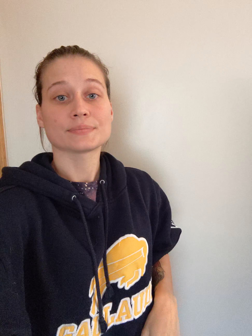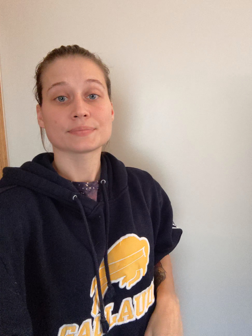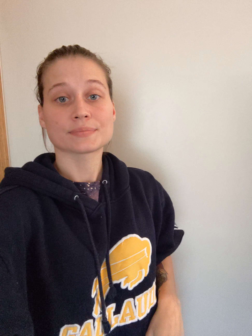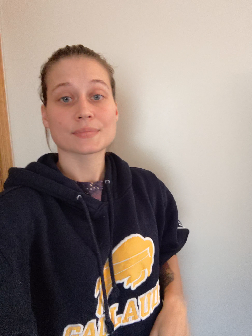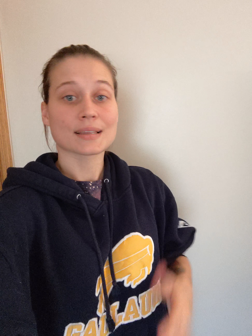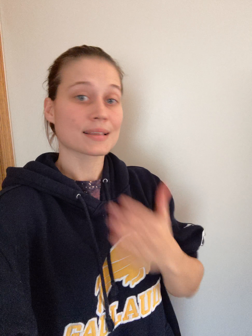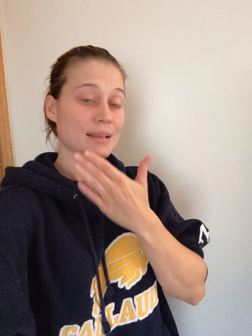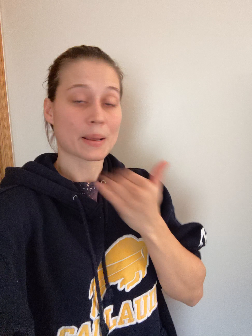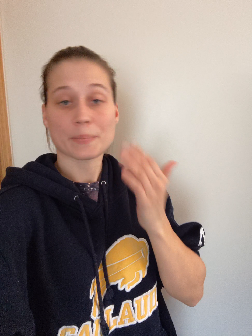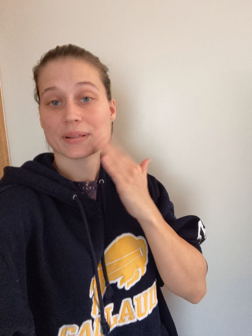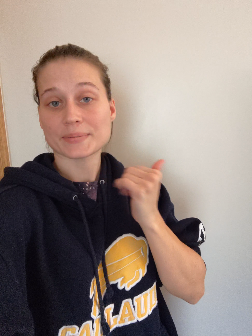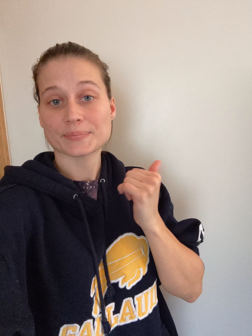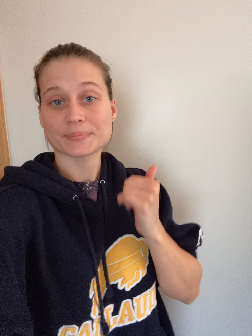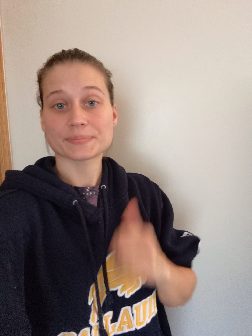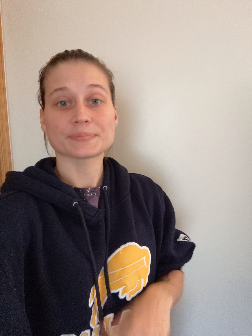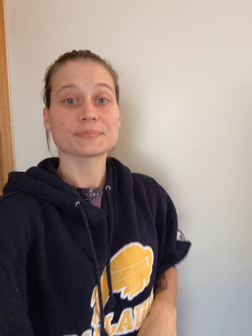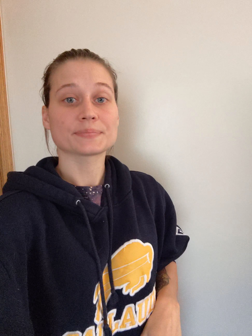napkin